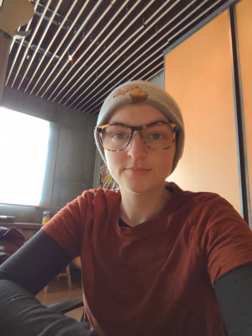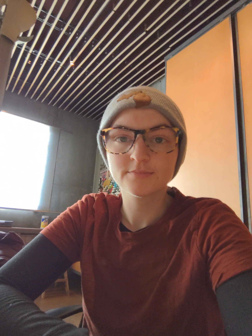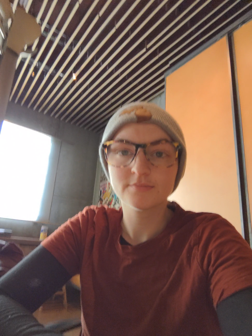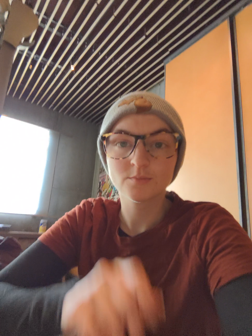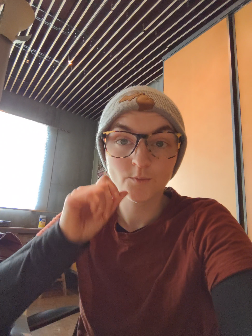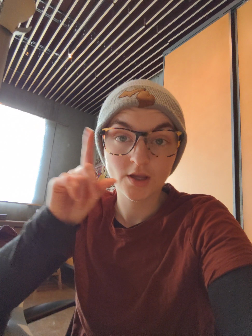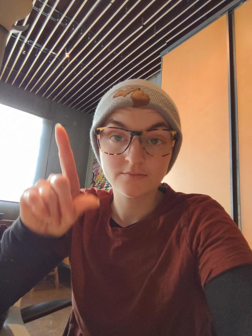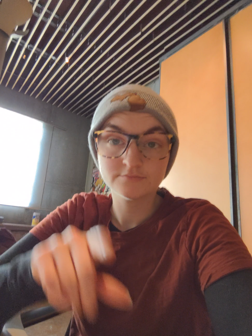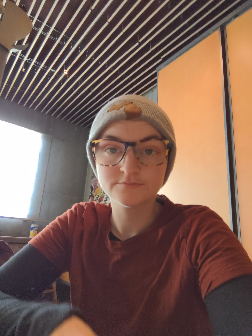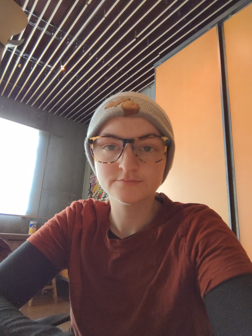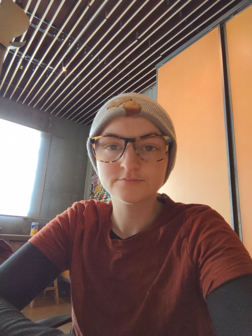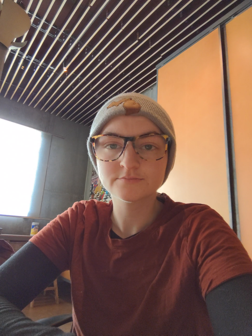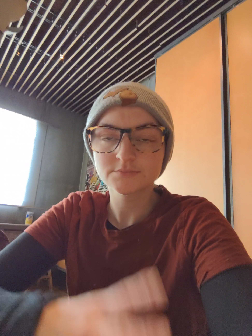awake